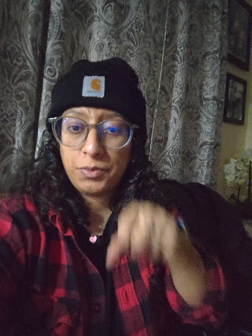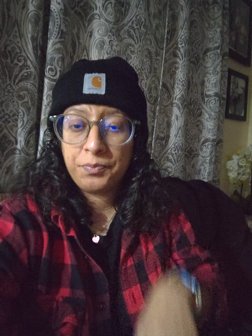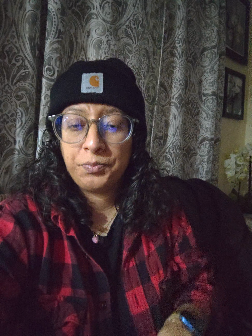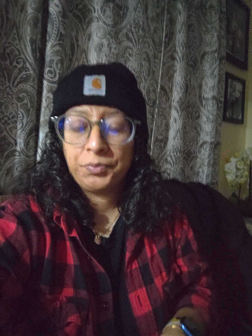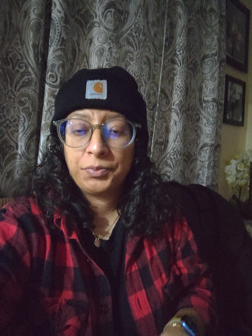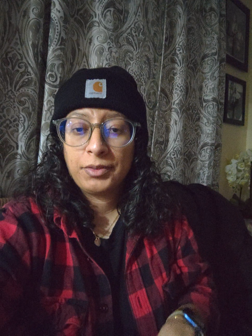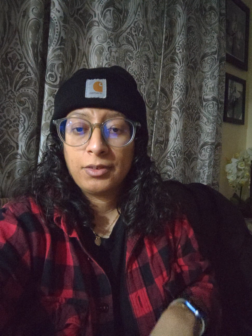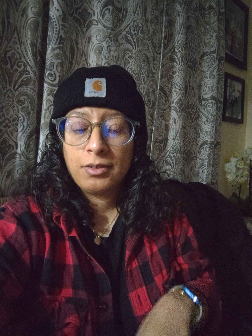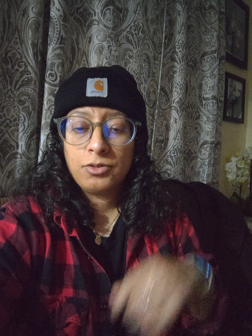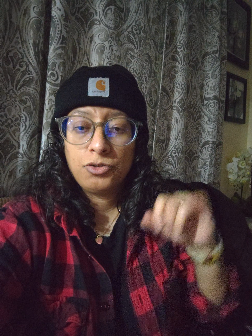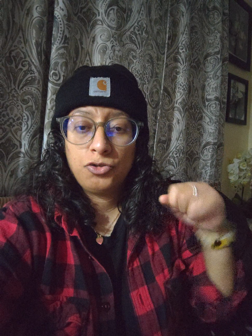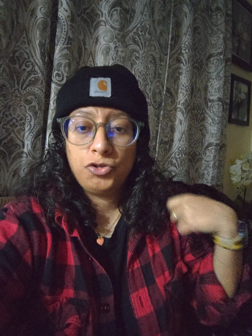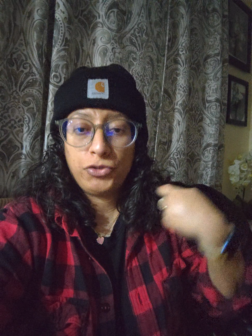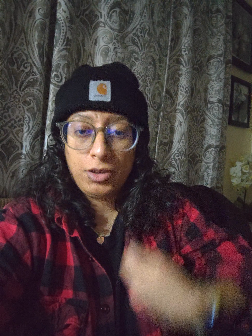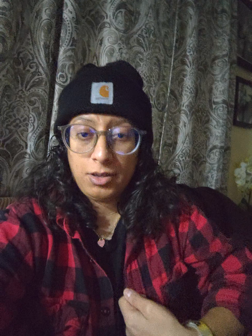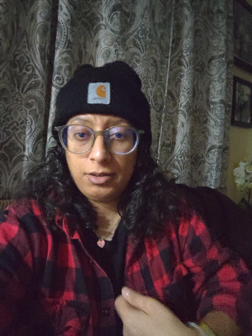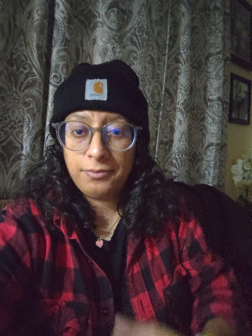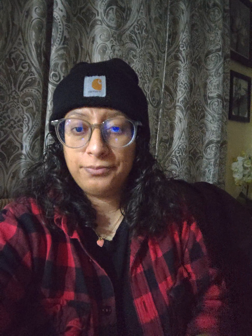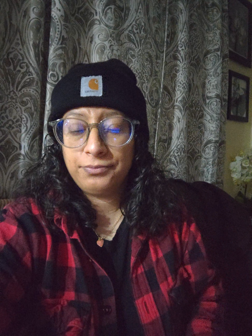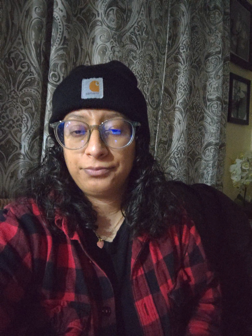jacket